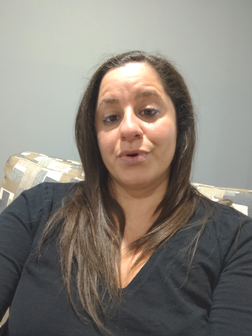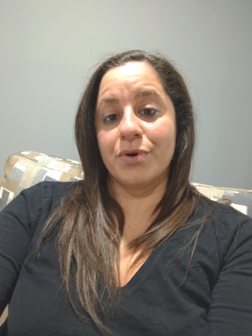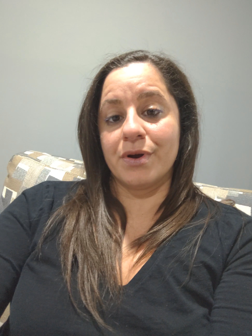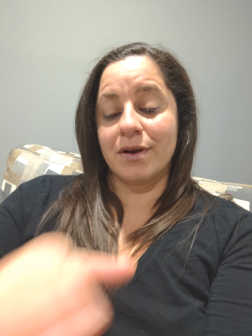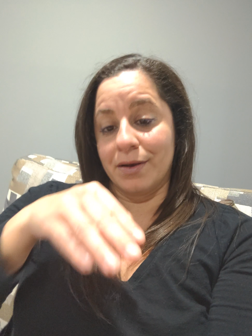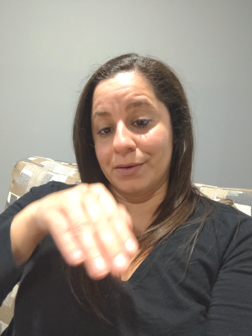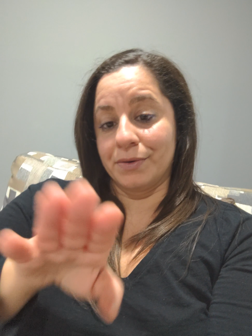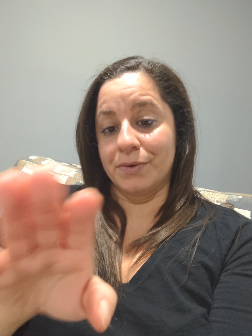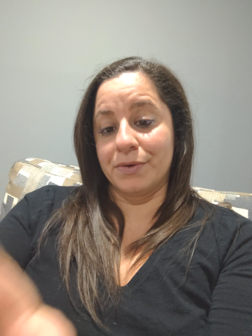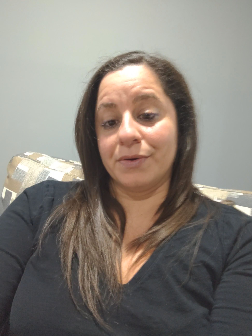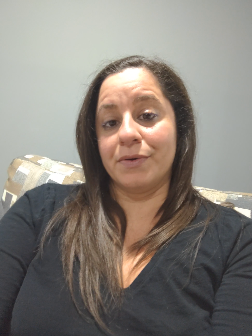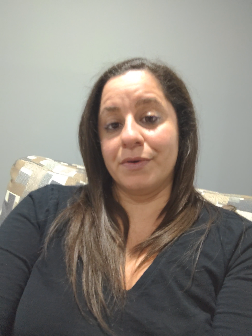into